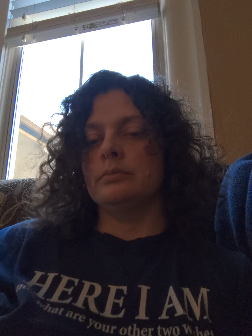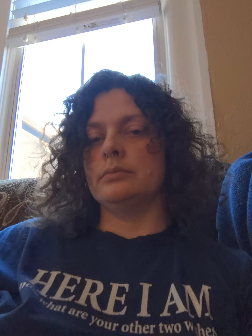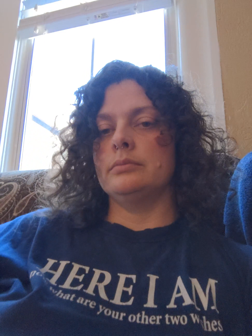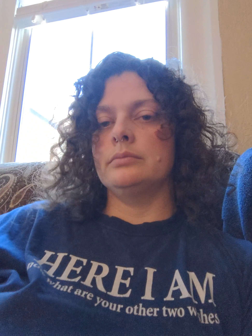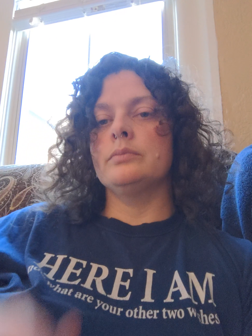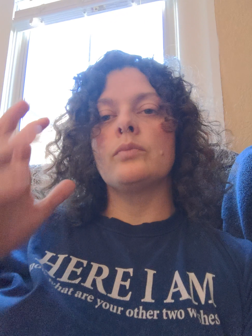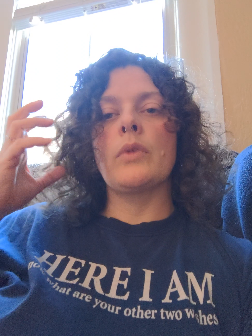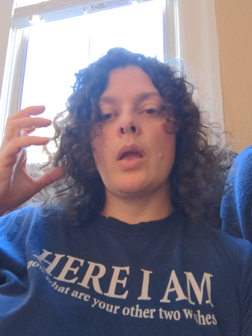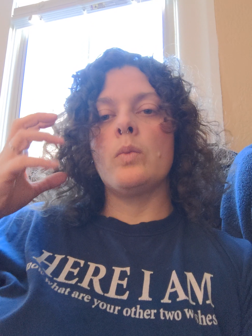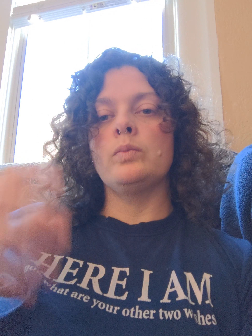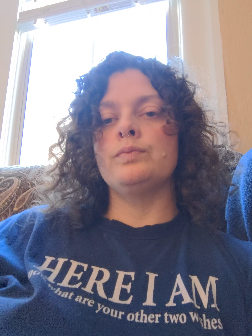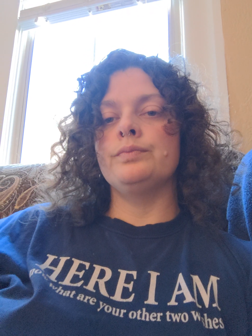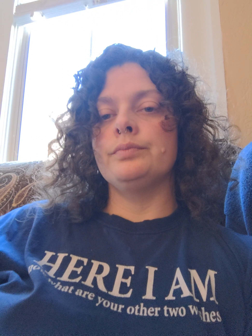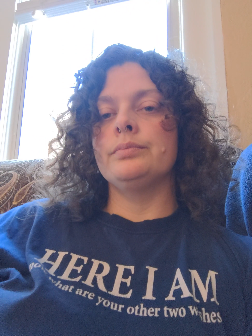radio